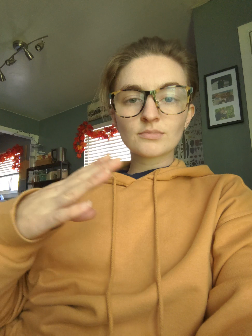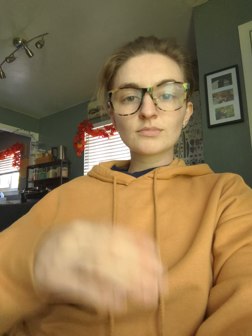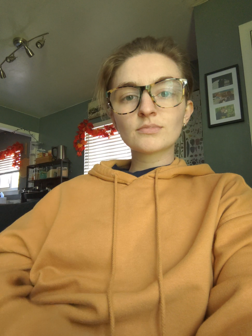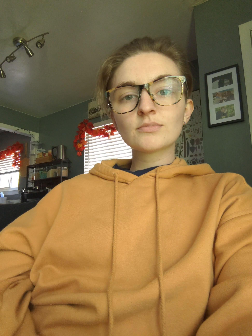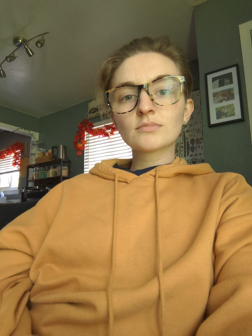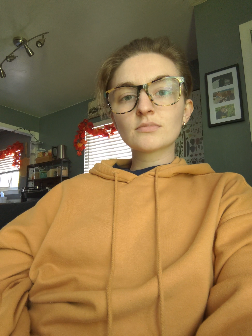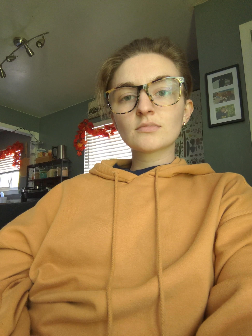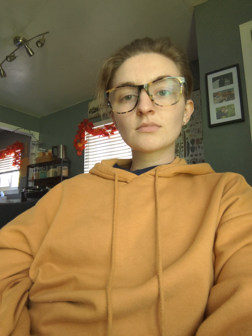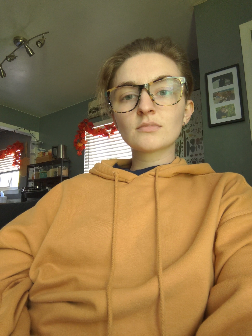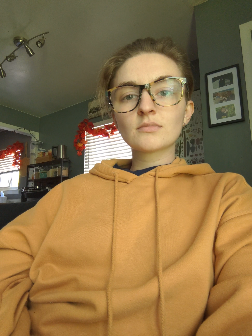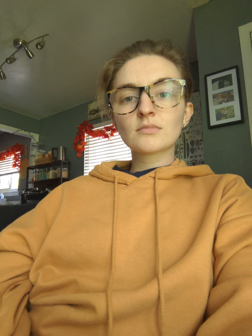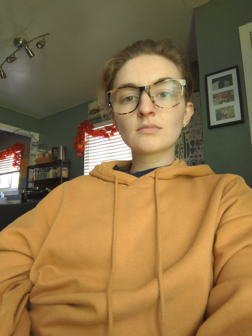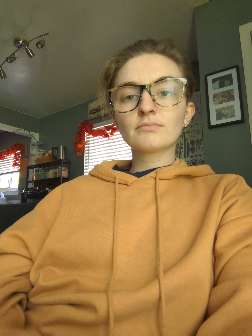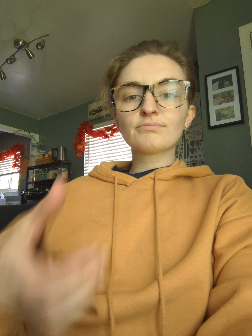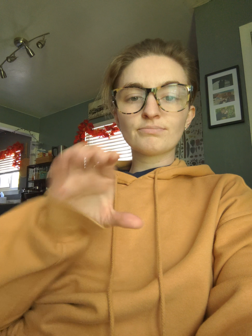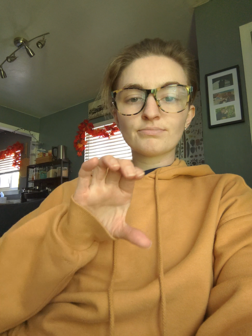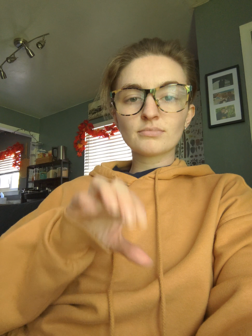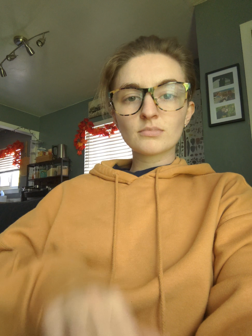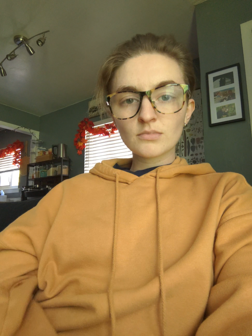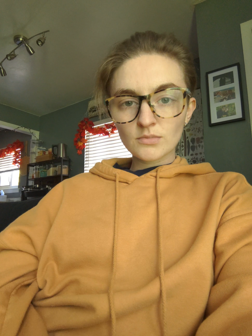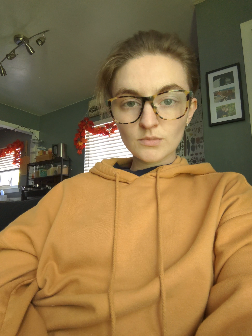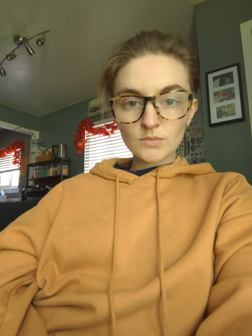dump